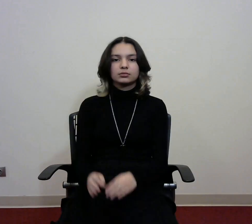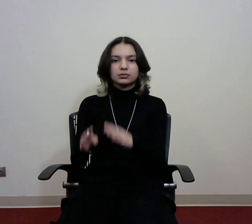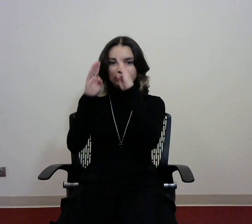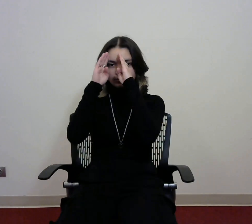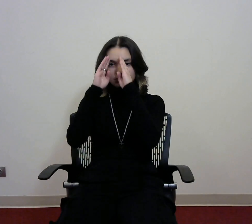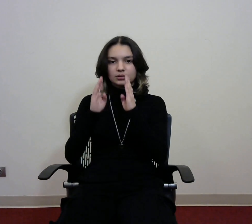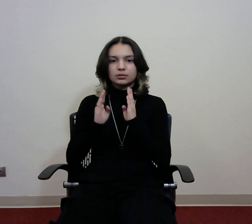ünvanli